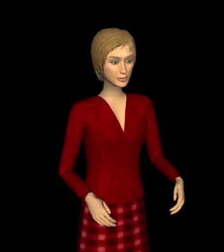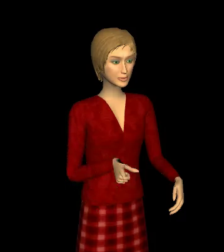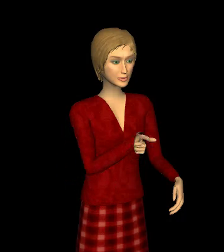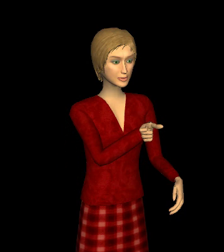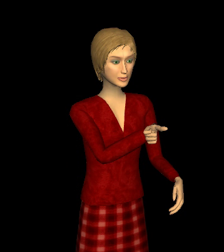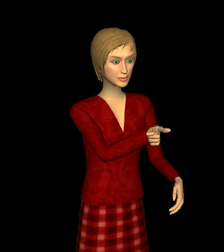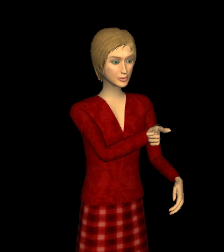كلمة